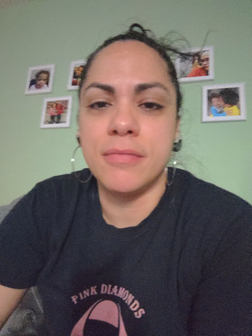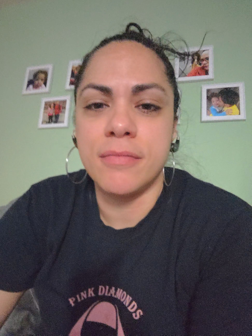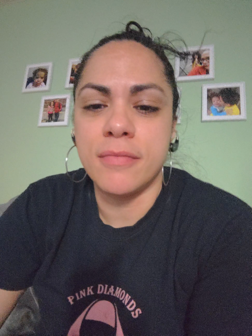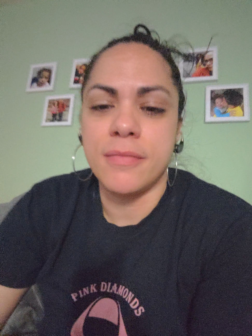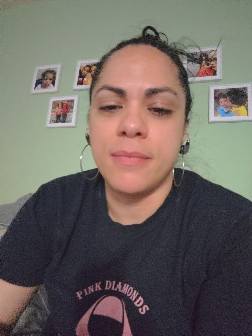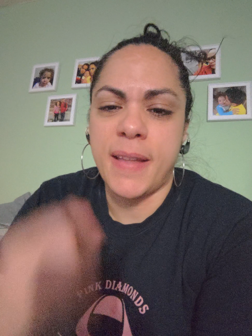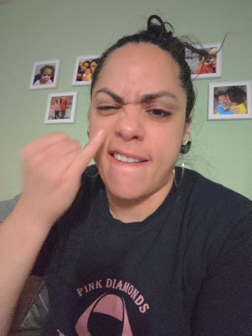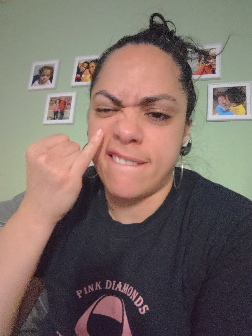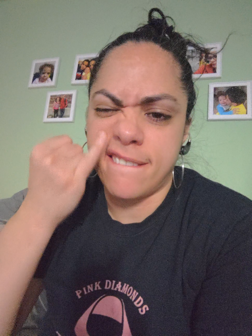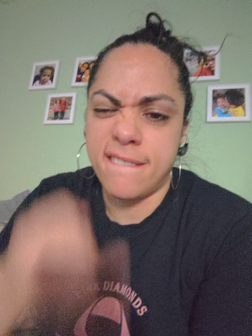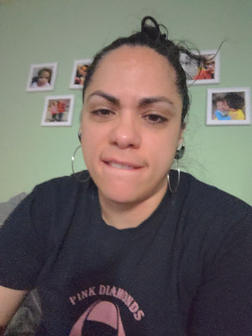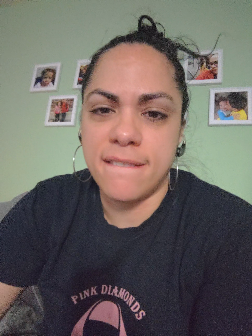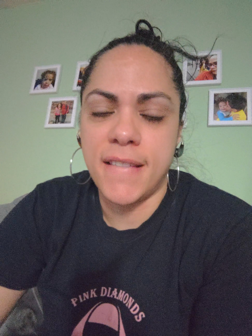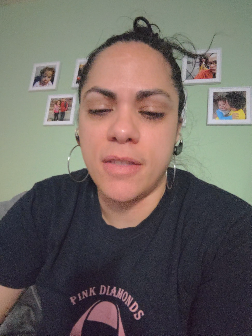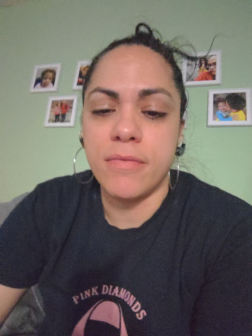if